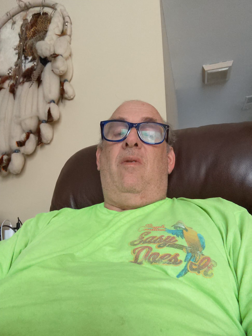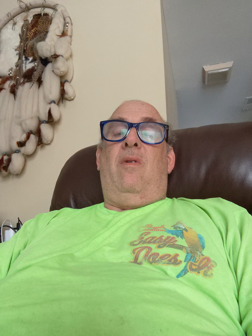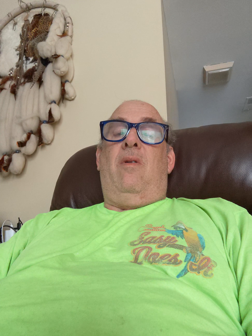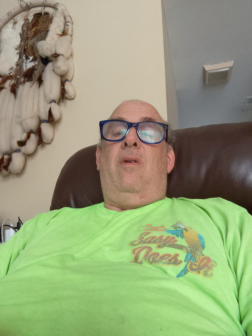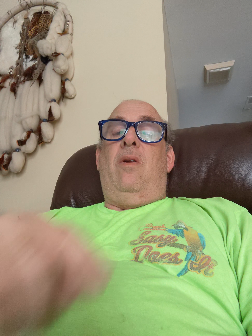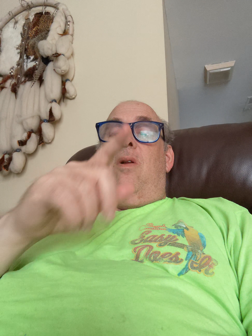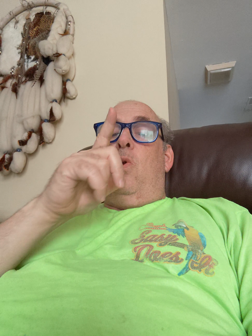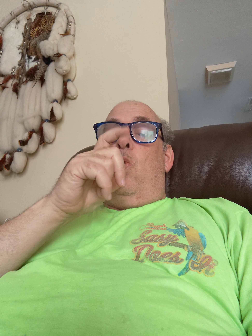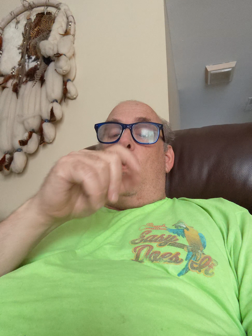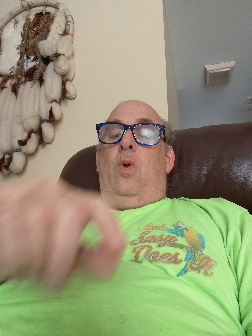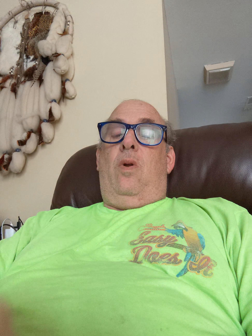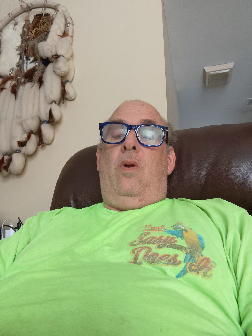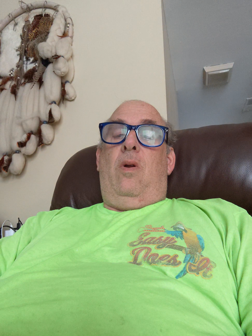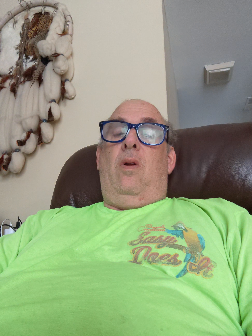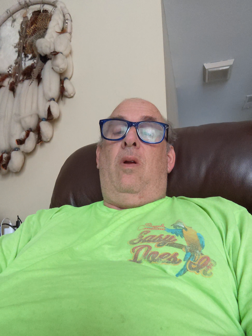who